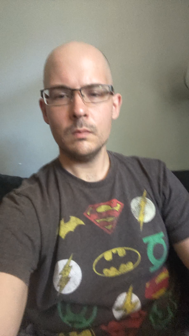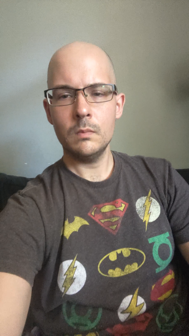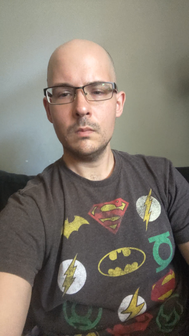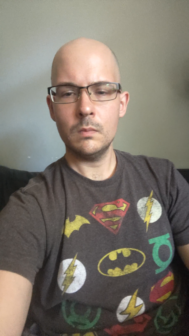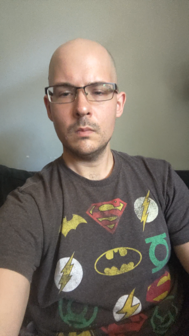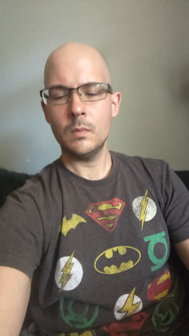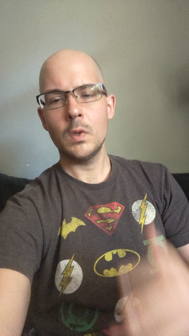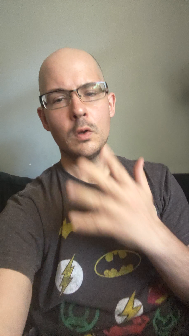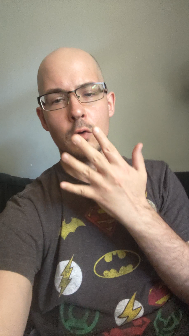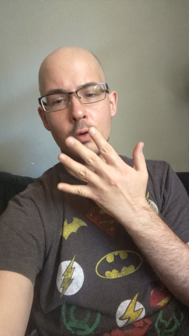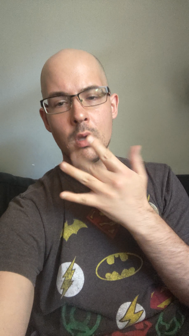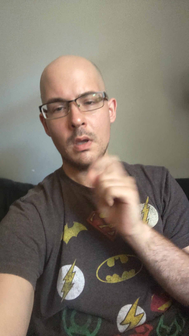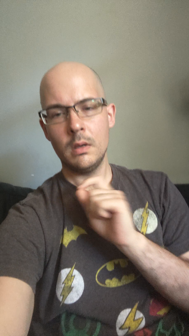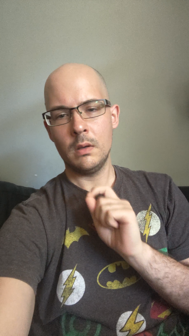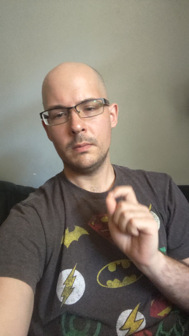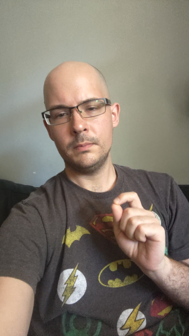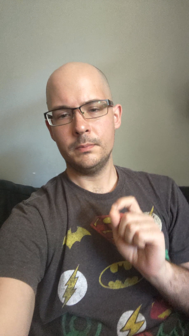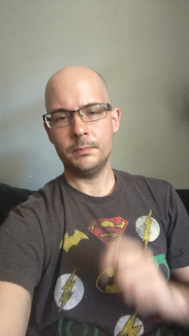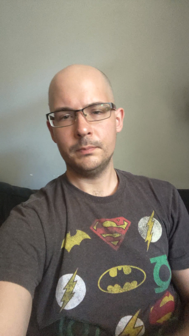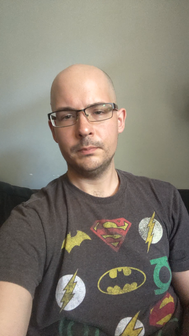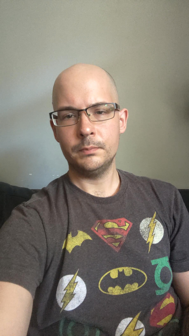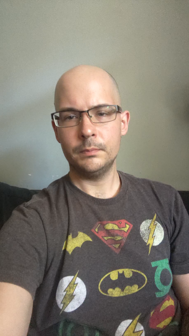crayon